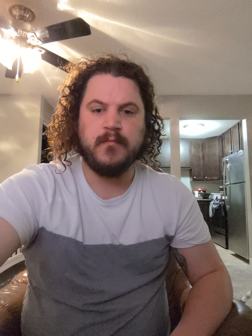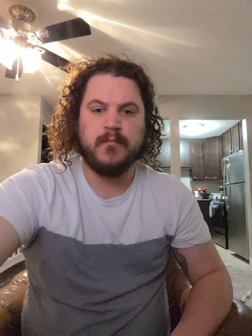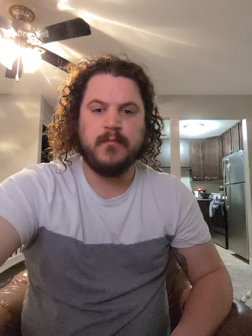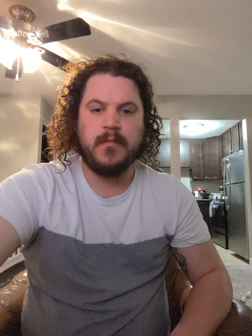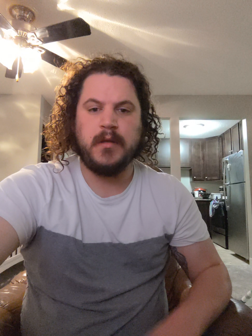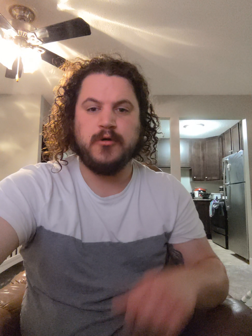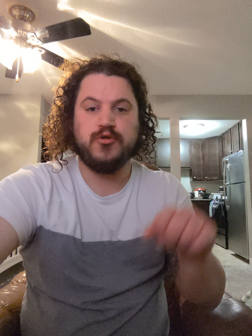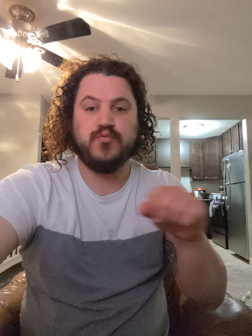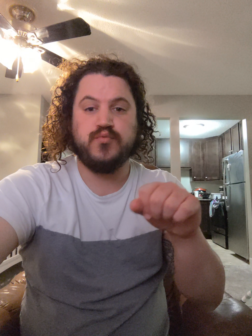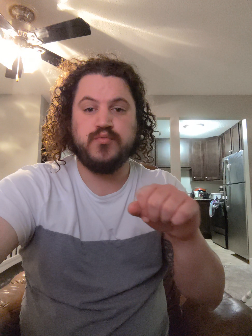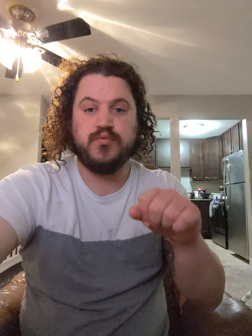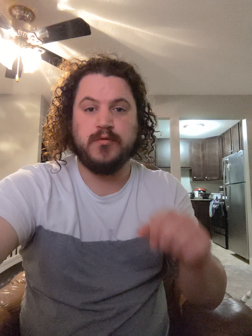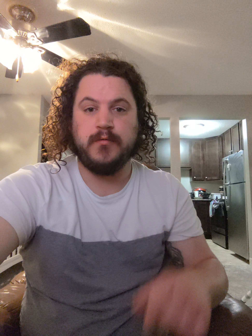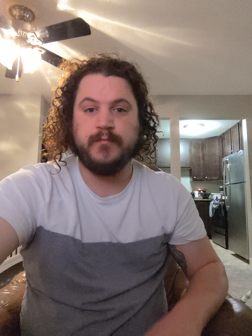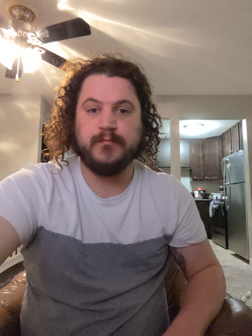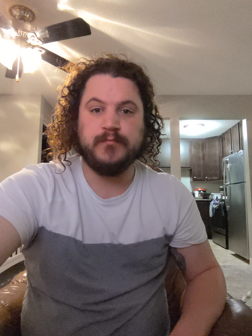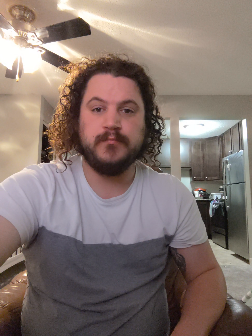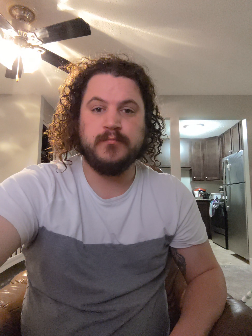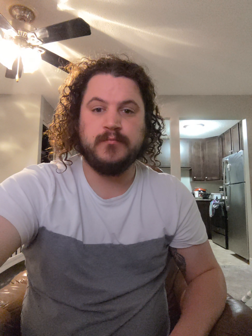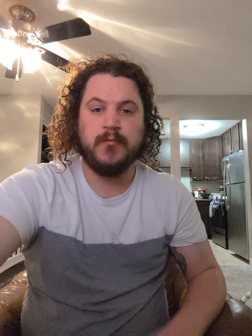shoe